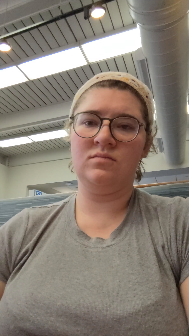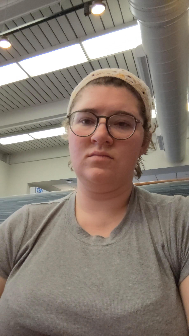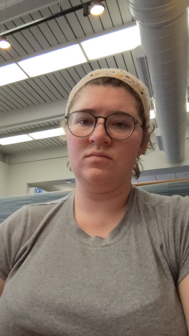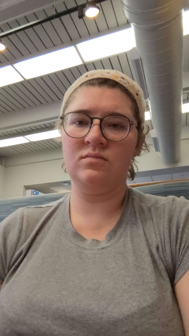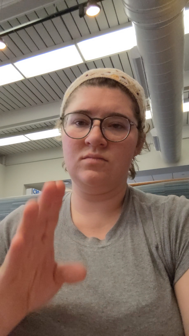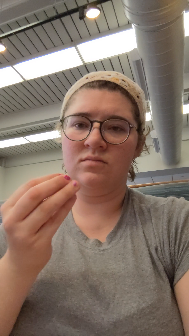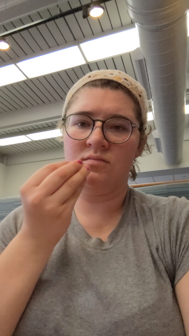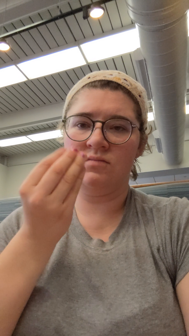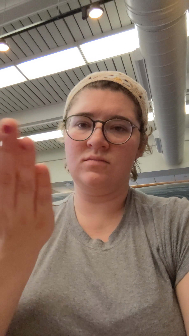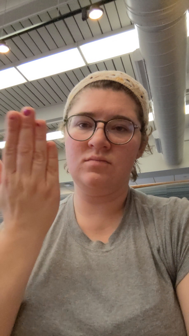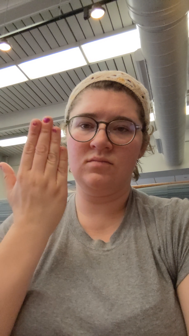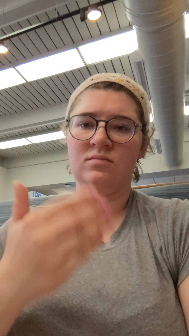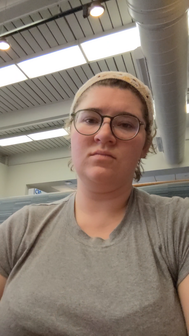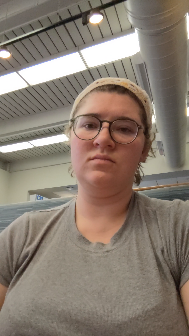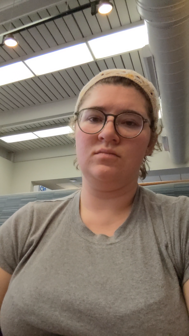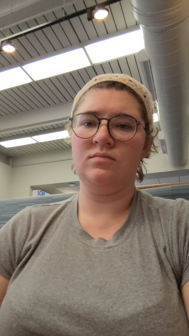breakfast